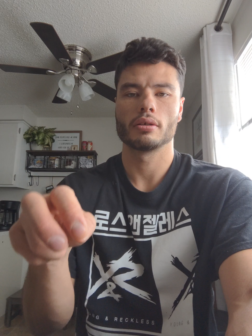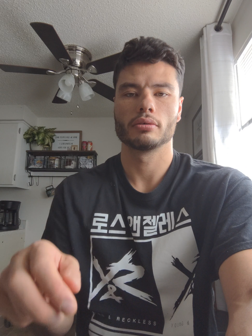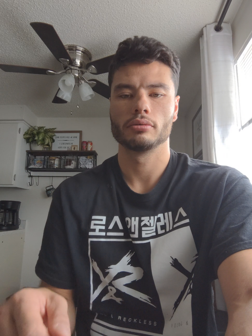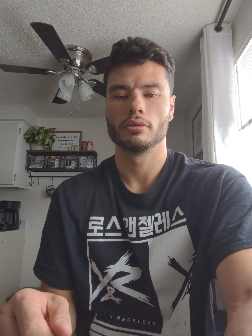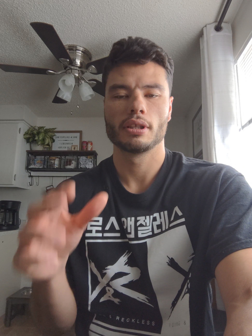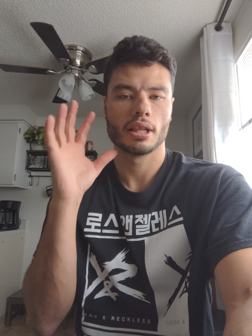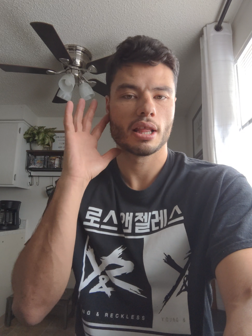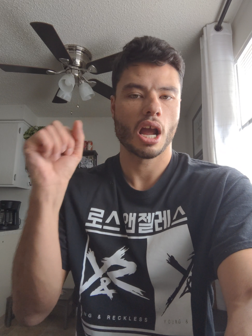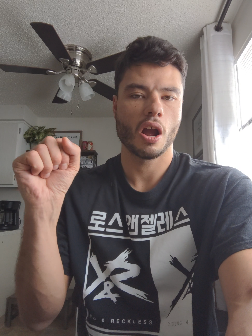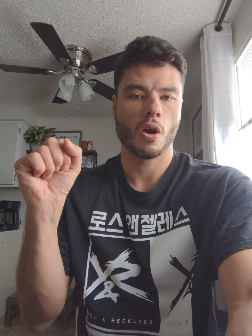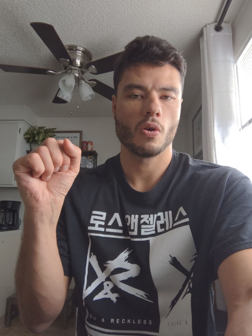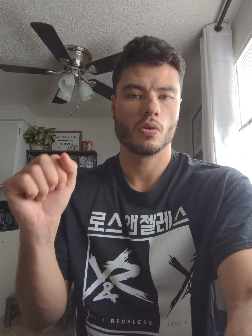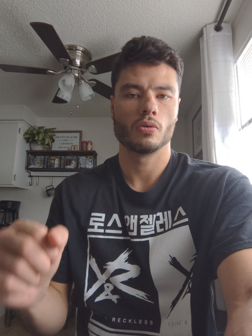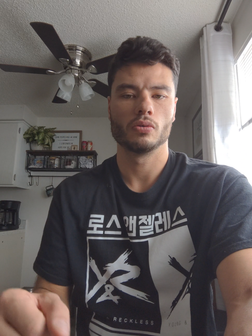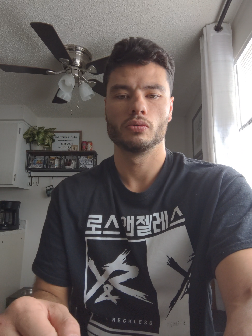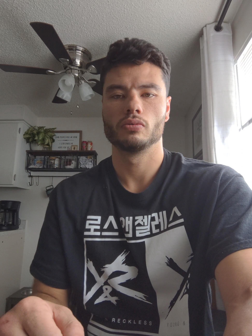loud